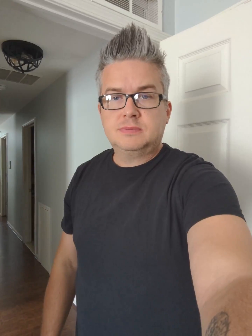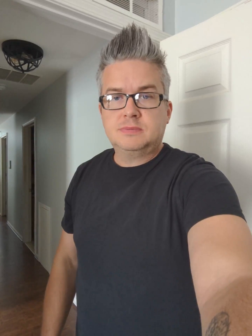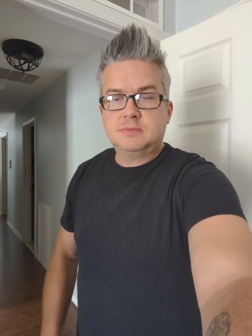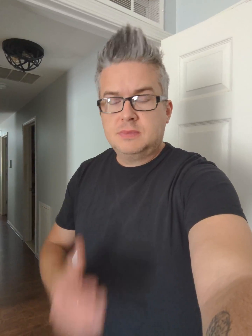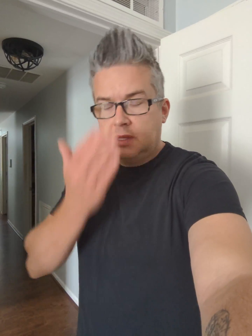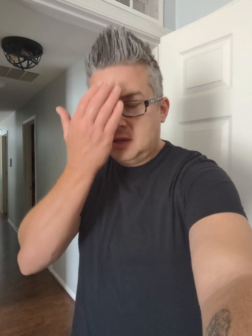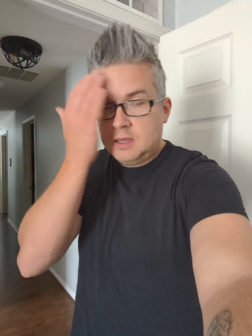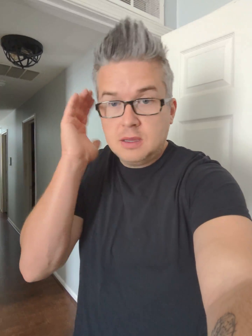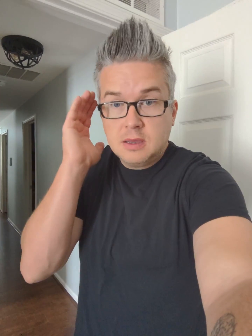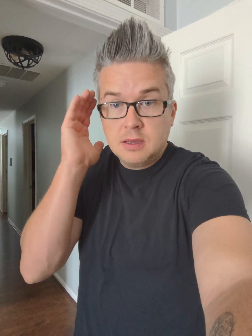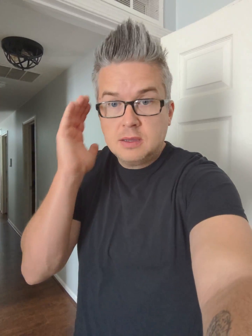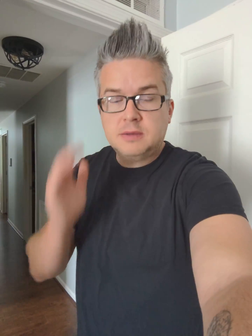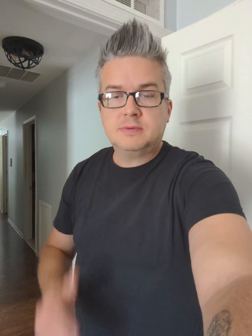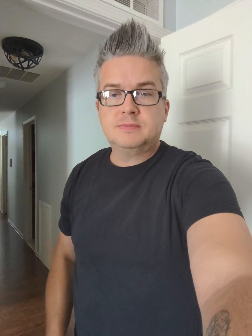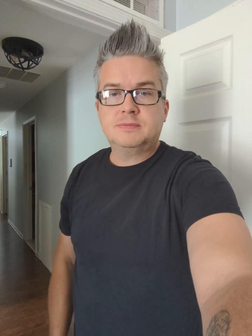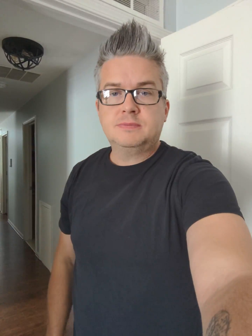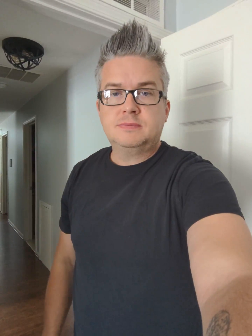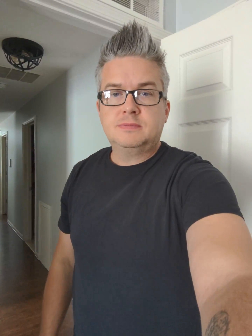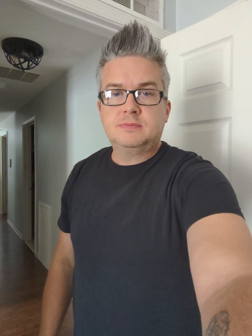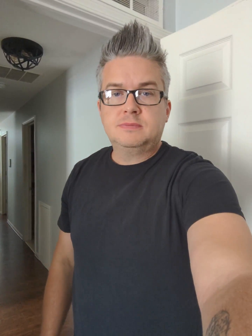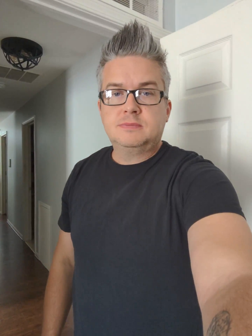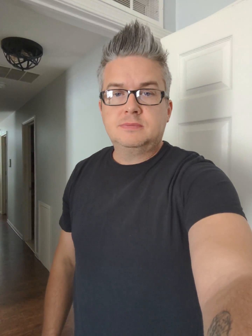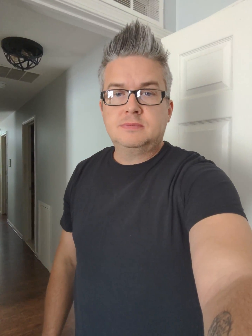peekaboo